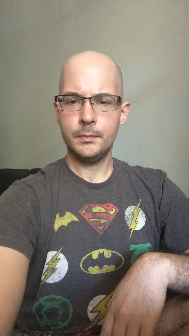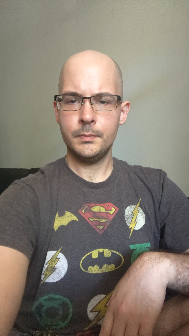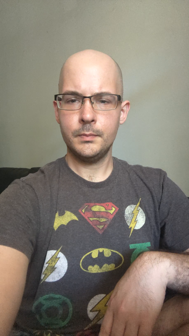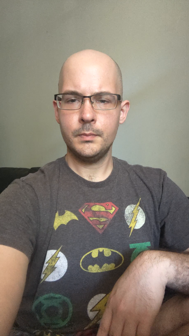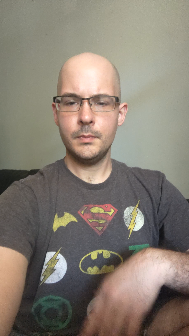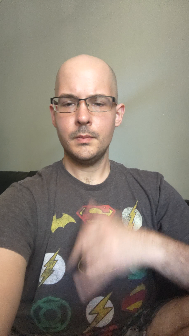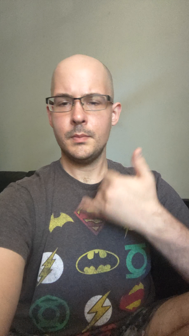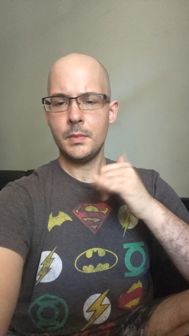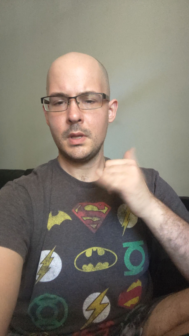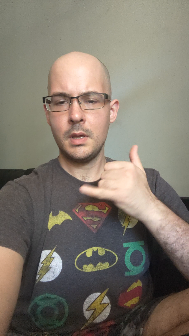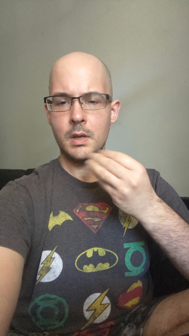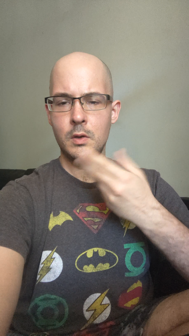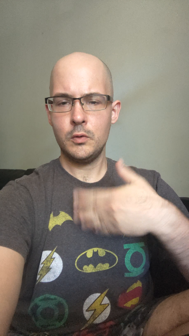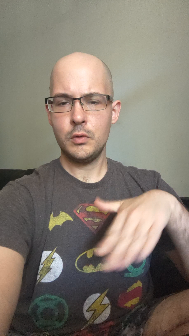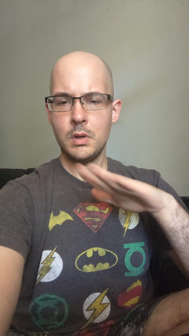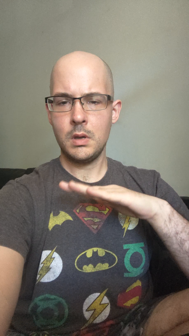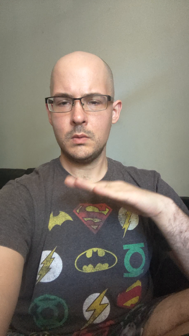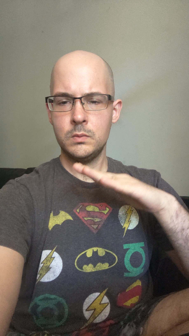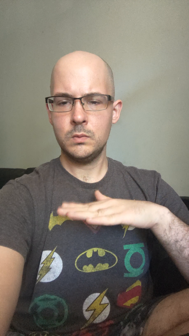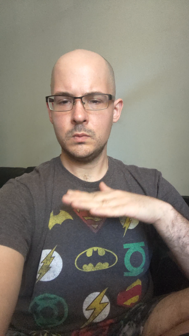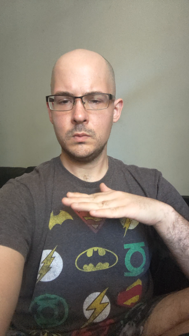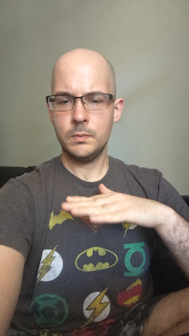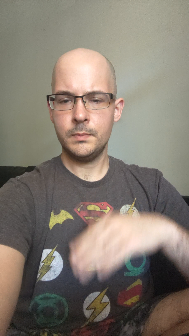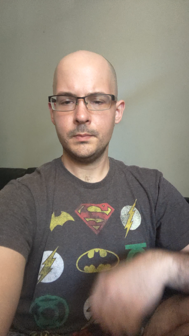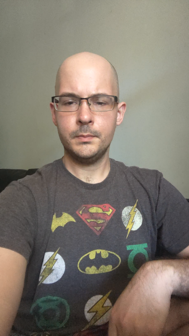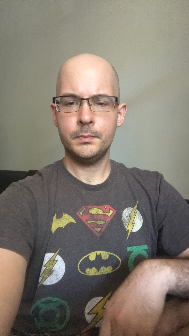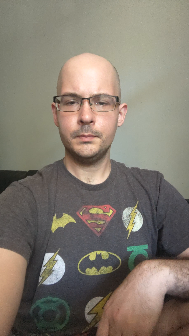playground